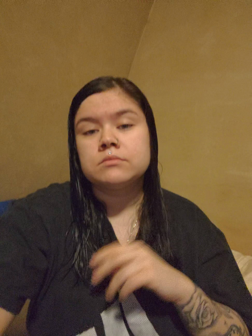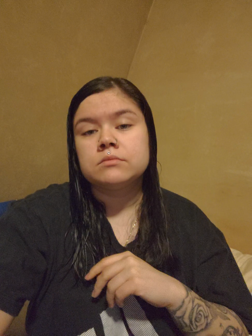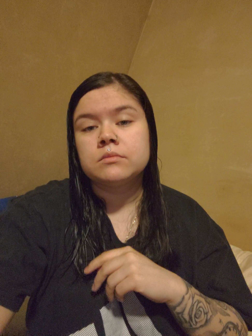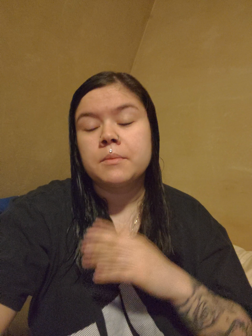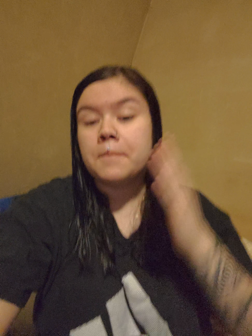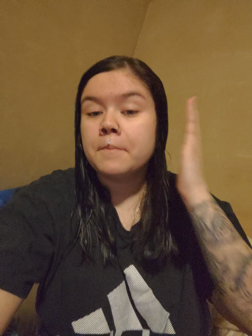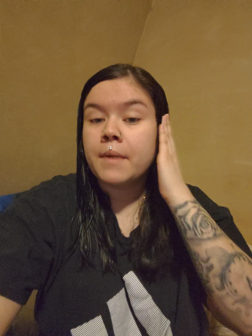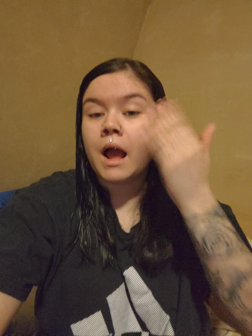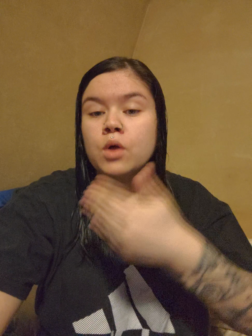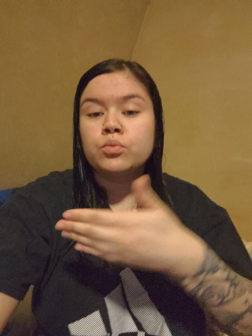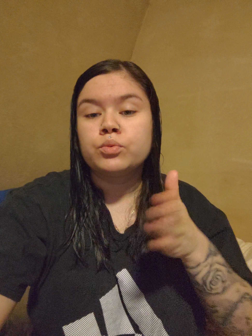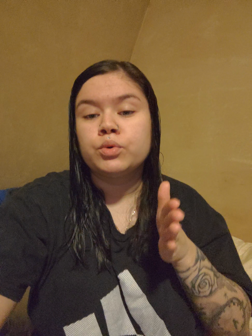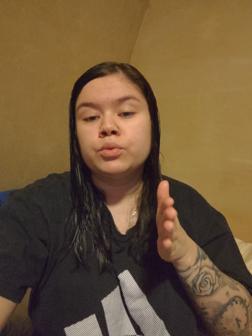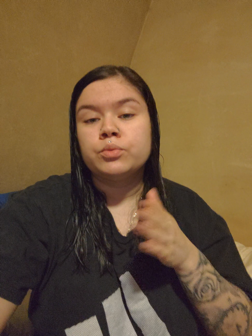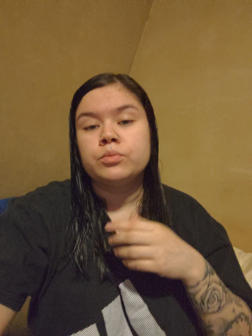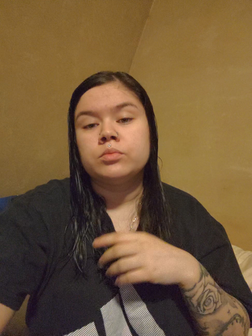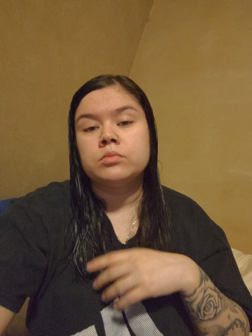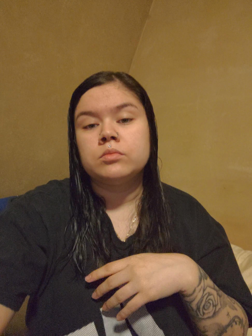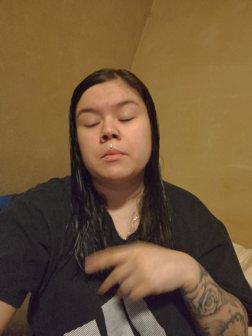bedroom